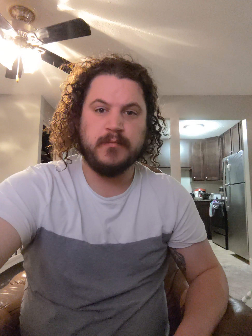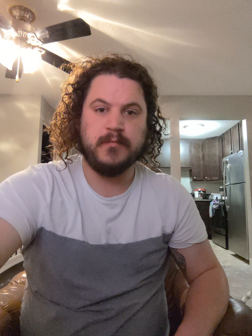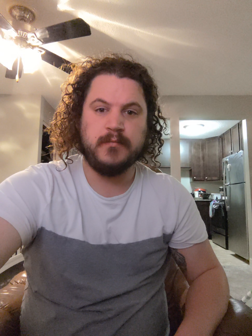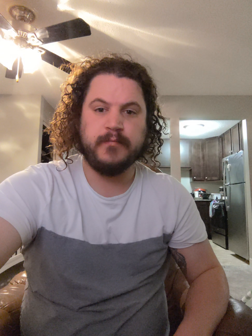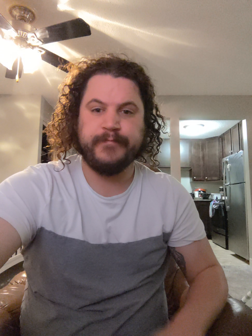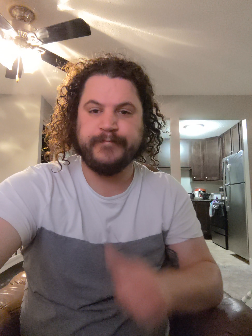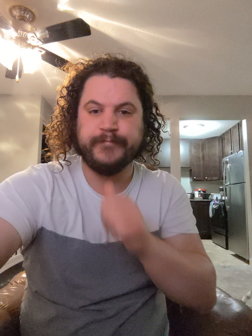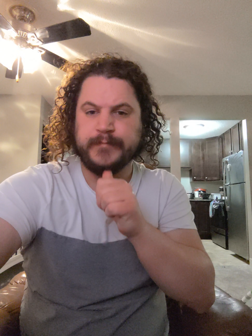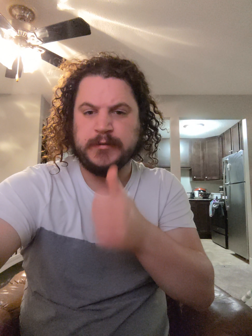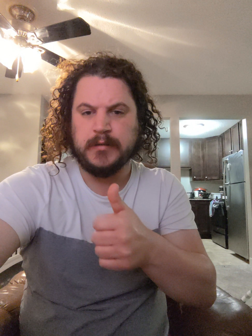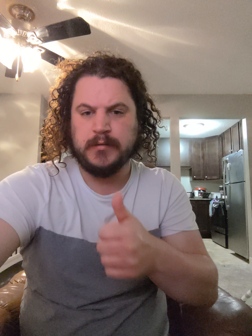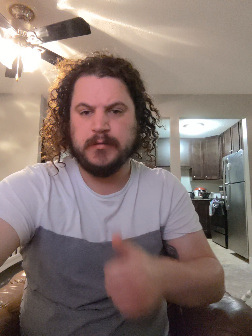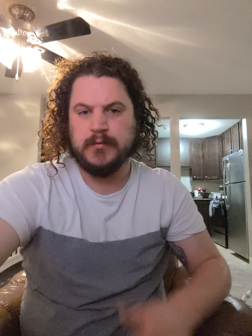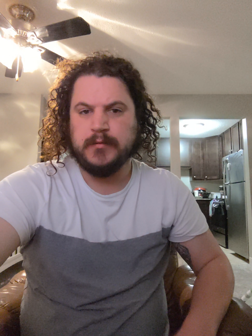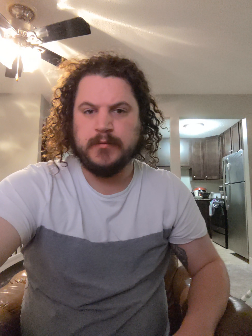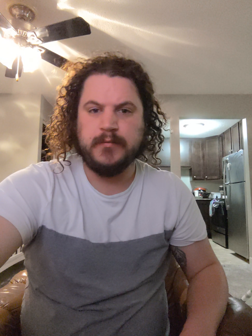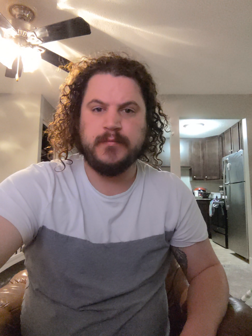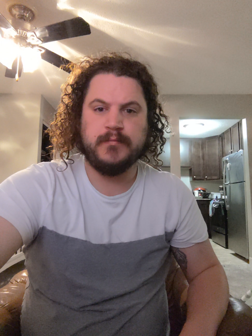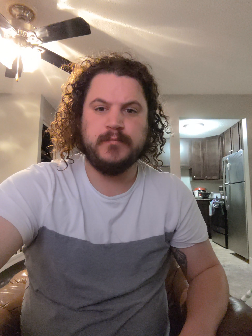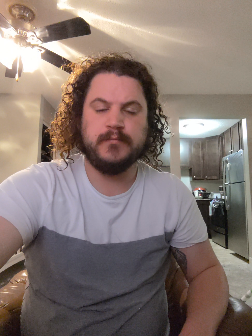not